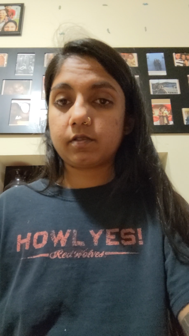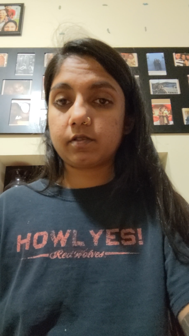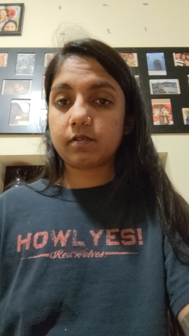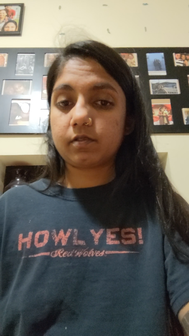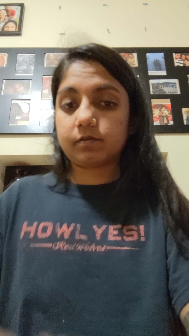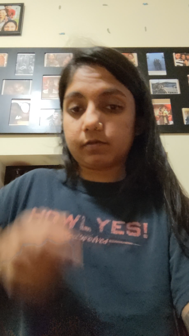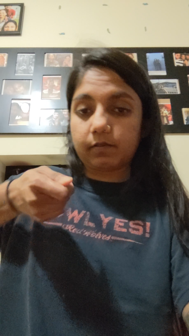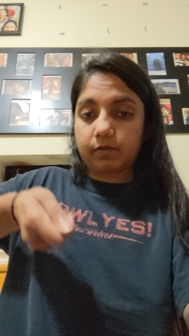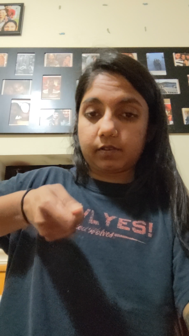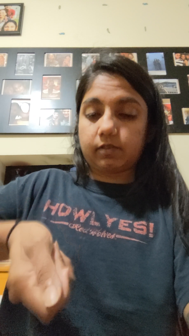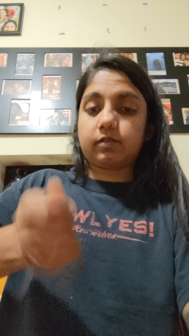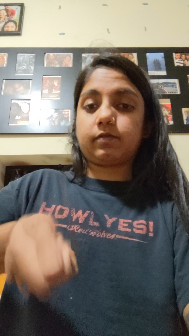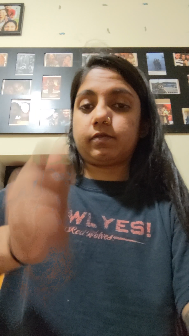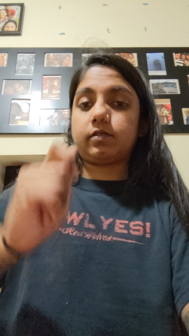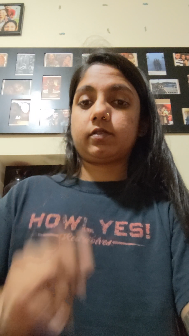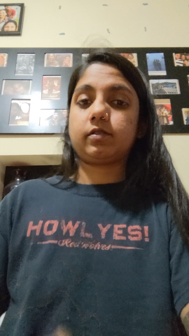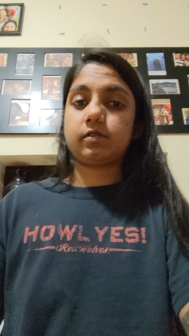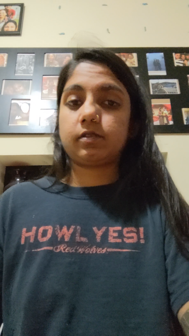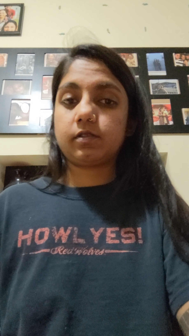shovel